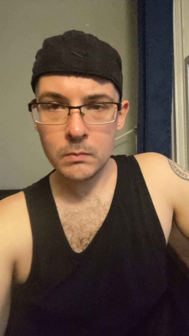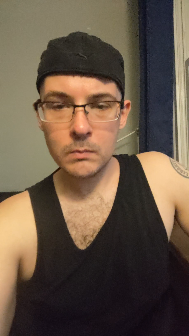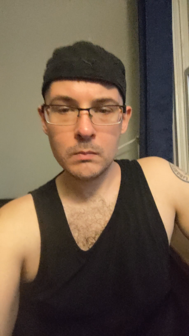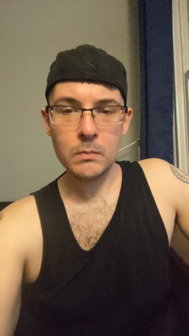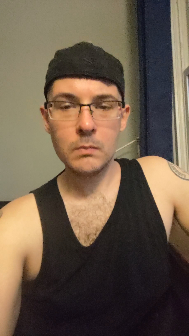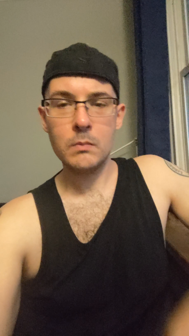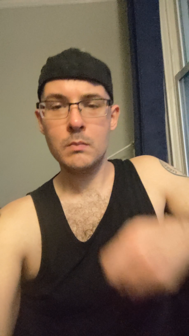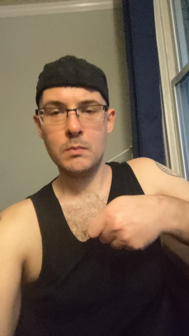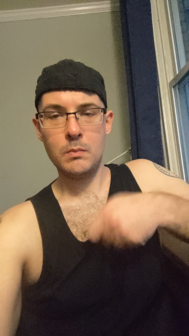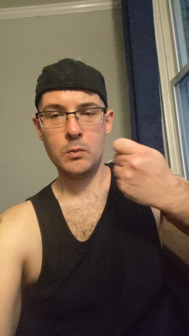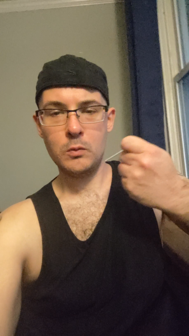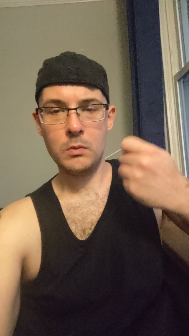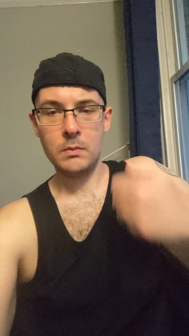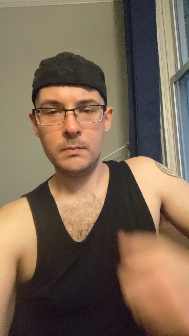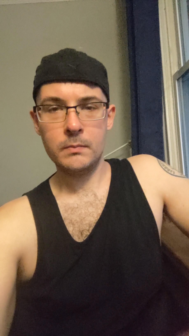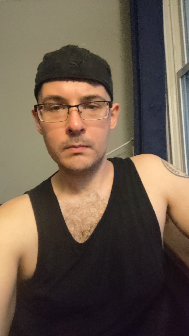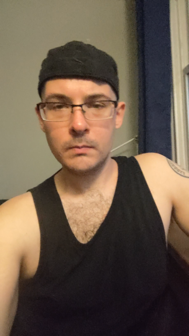pull